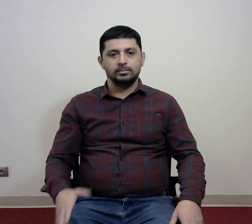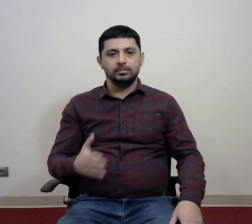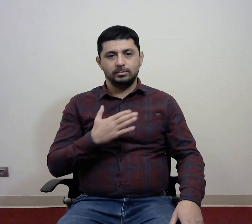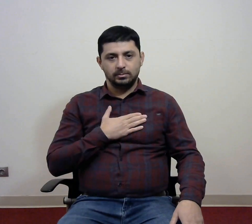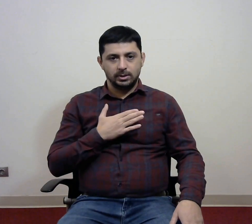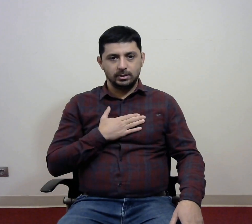mənim